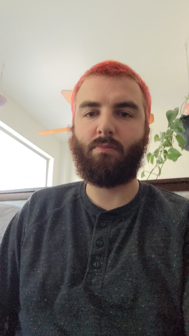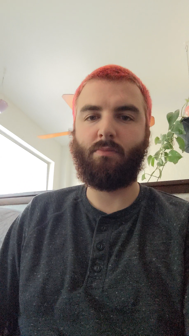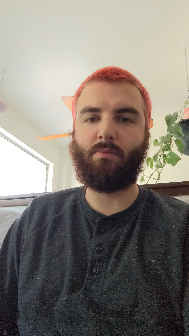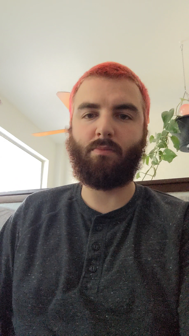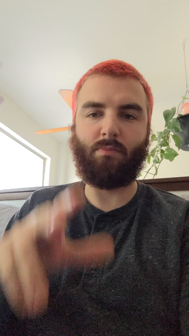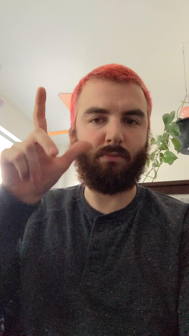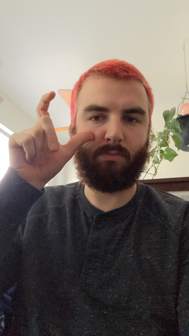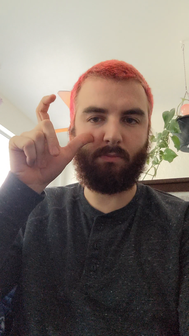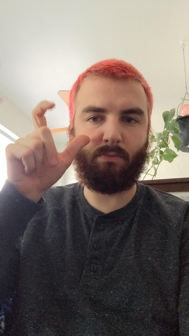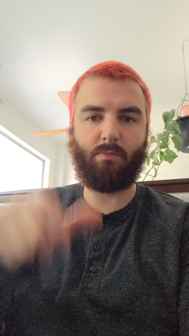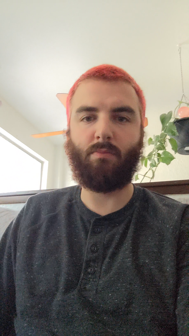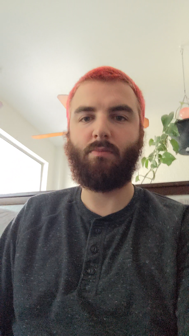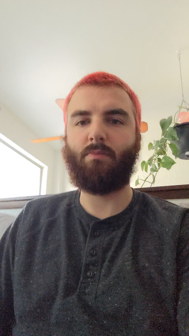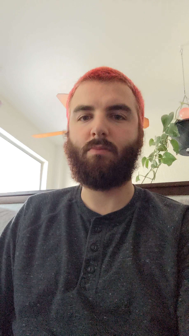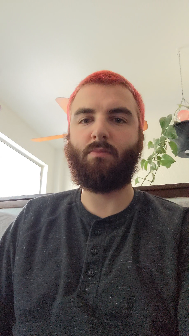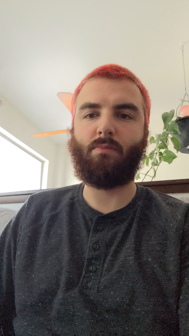camera